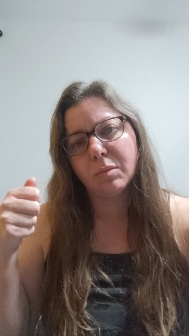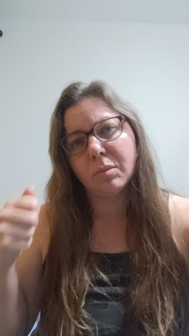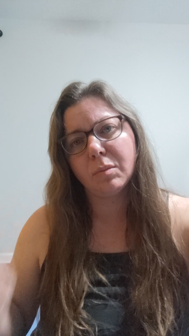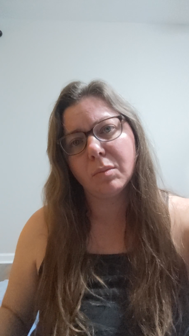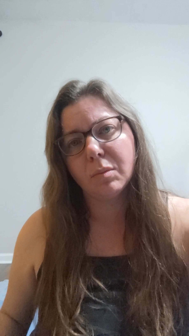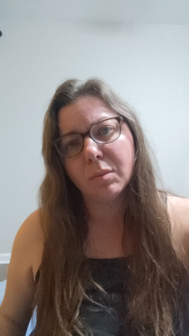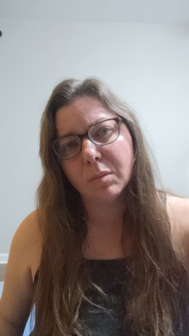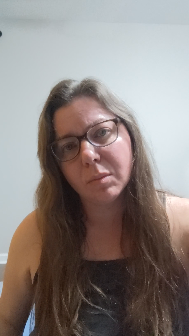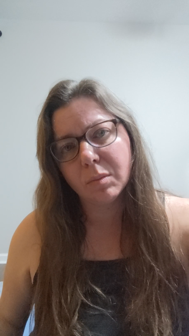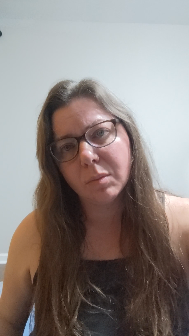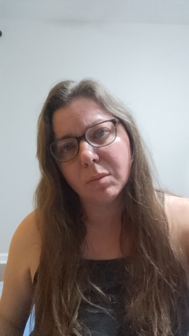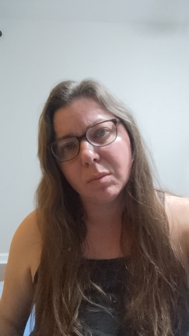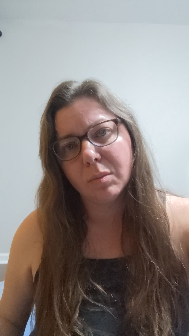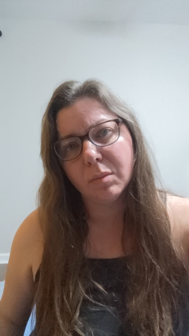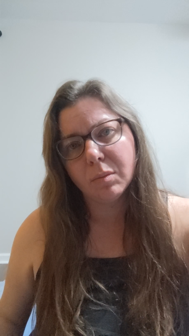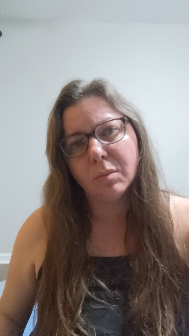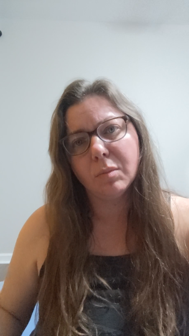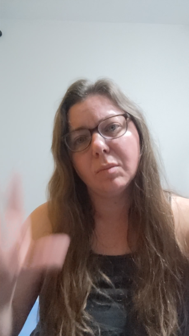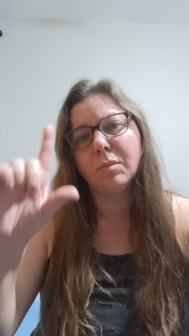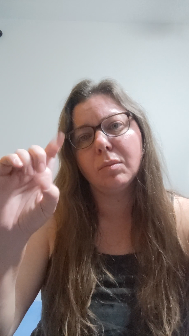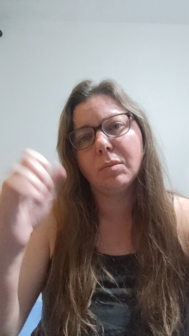leg